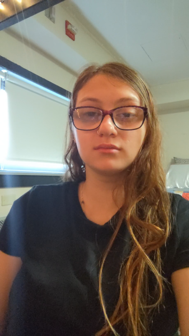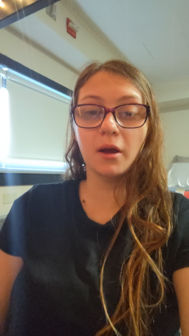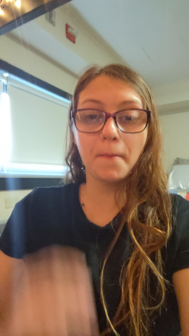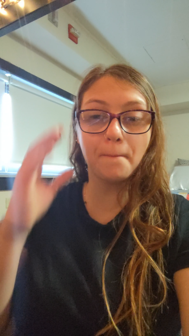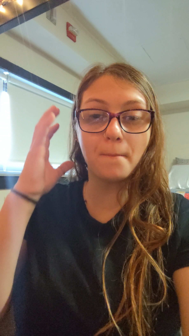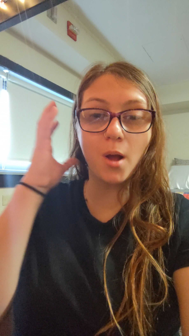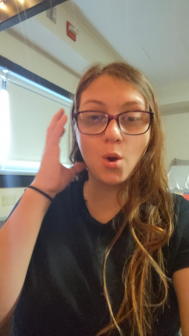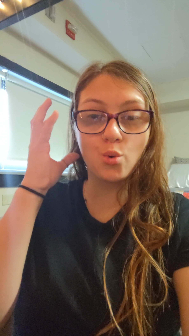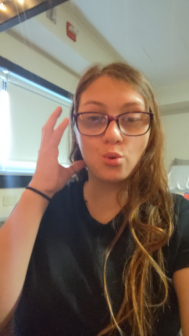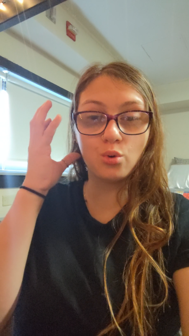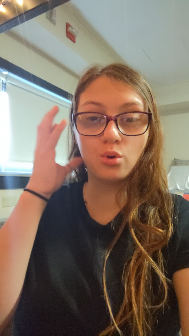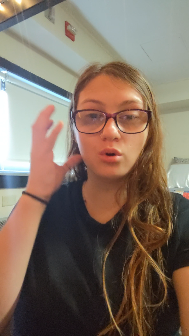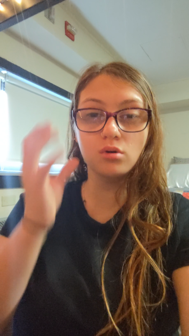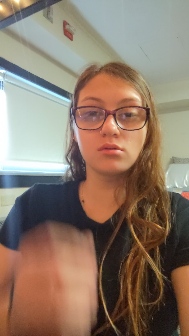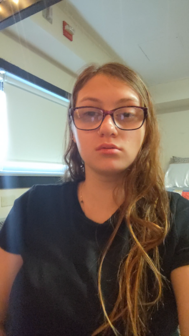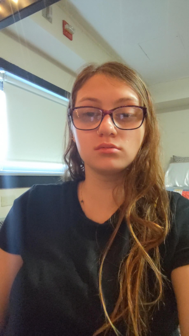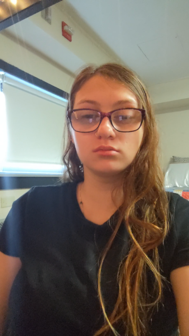pillow